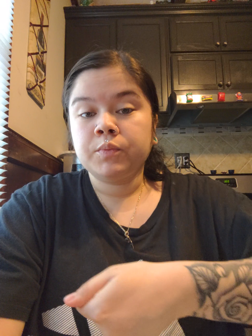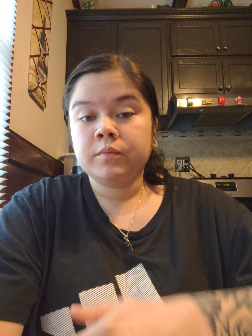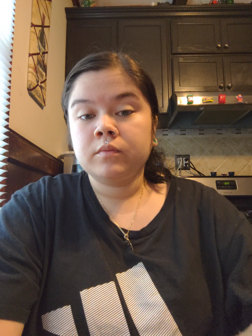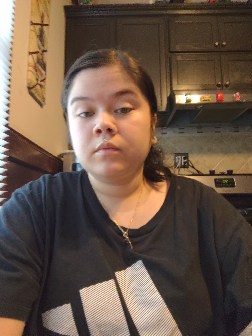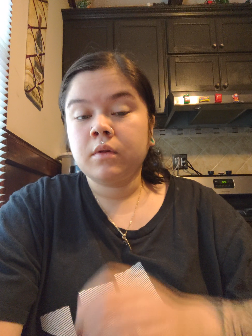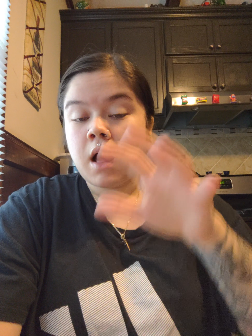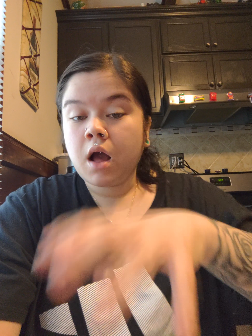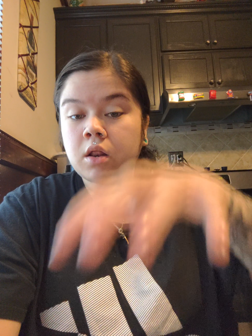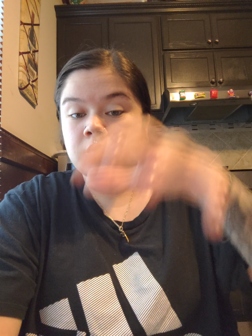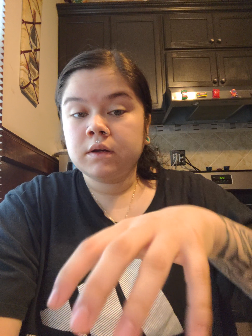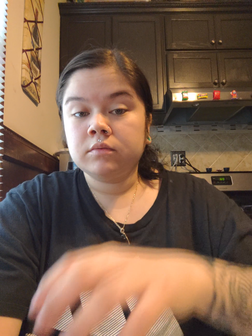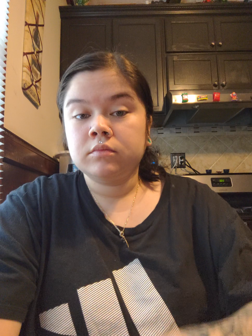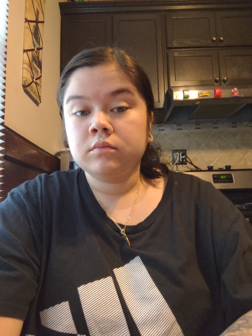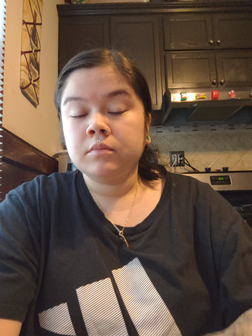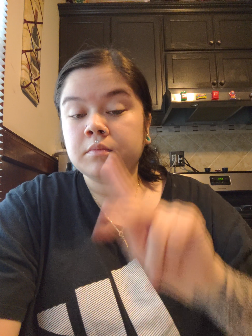alligator